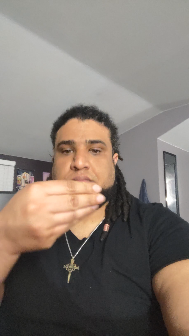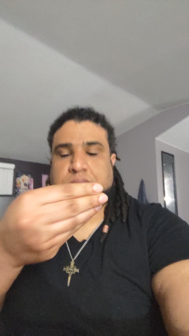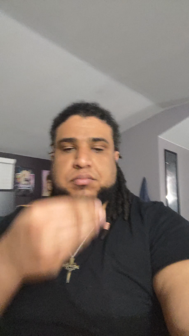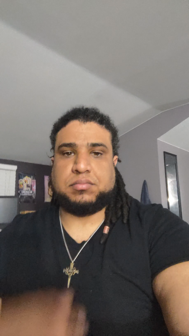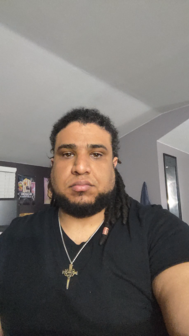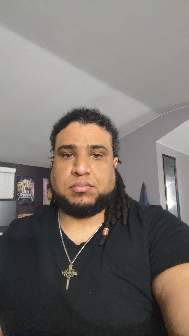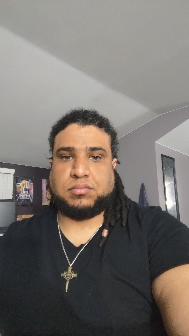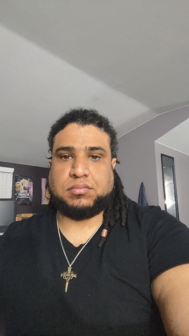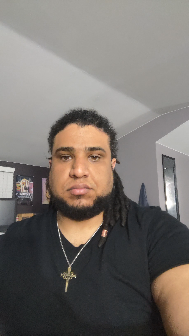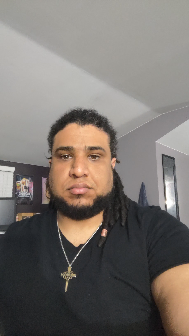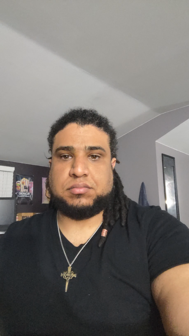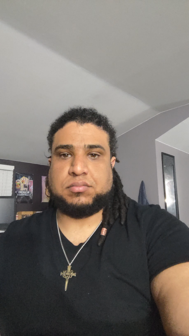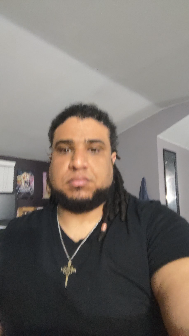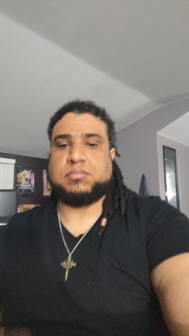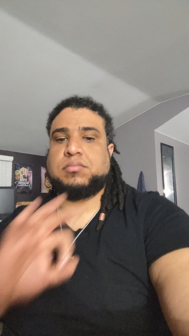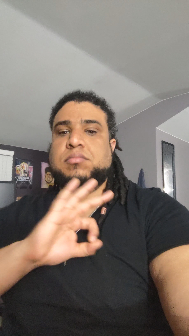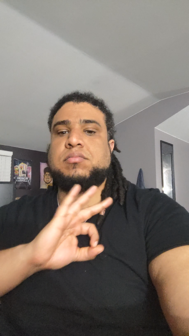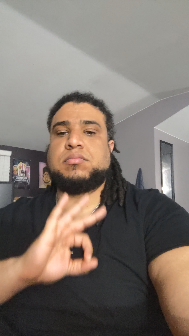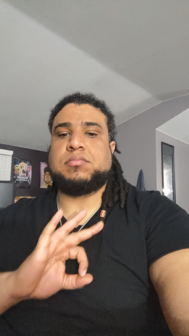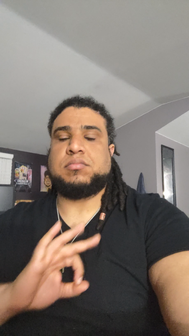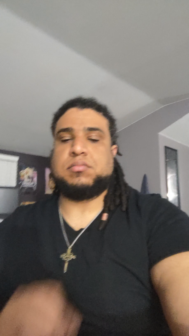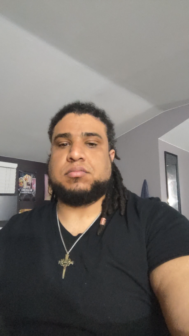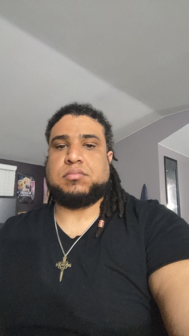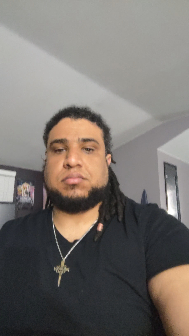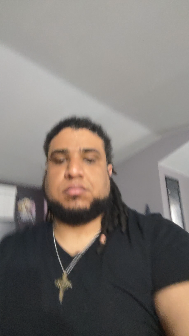button